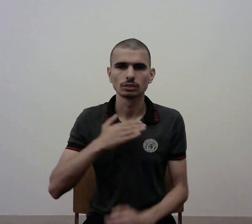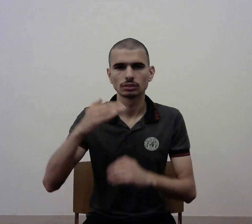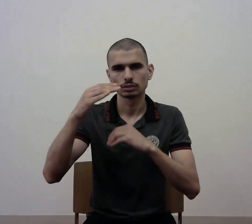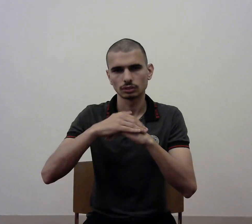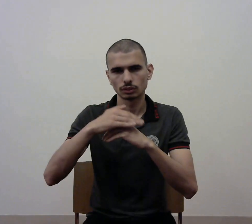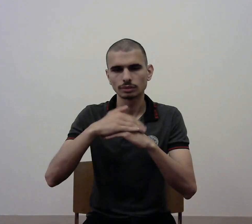axşam